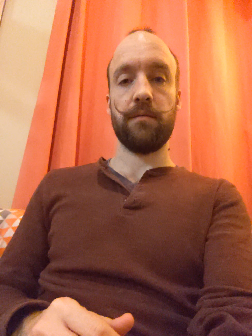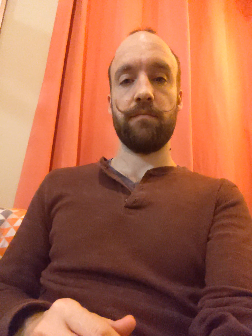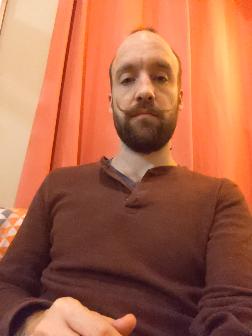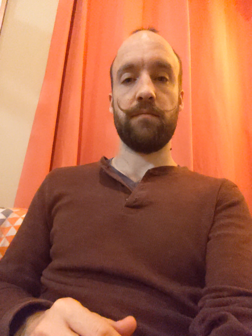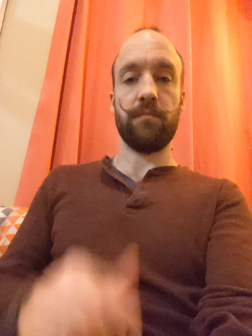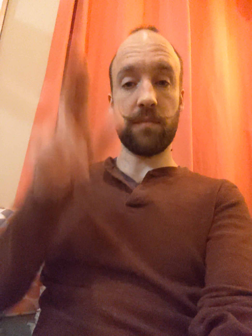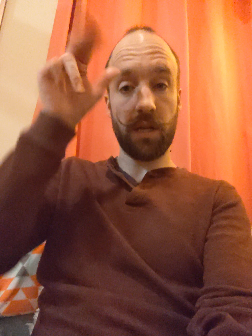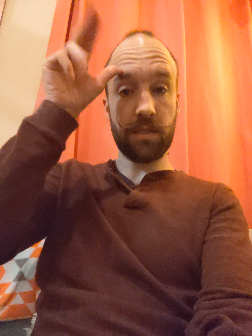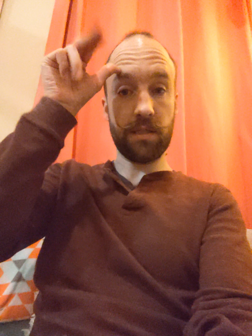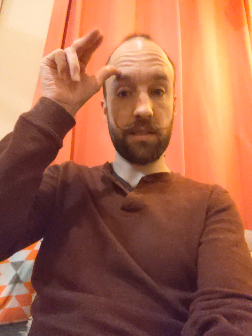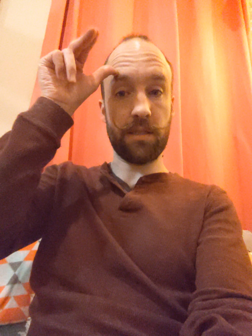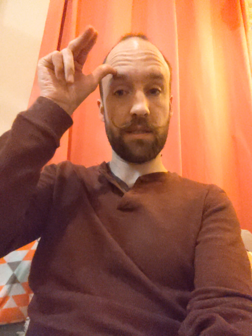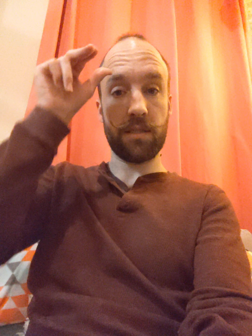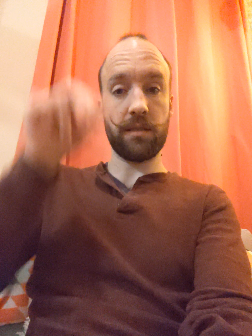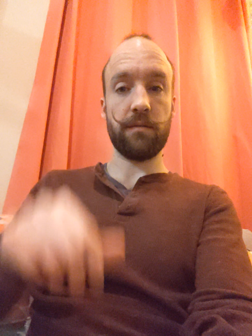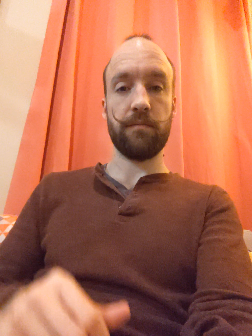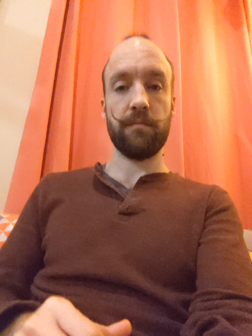horse